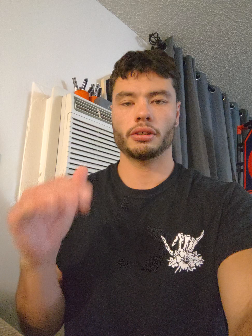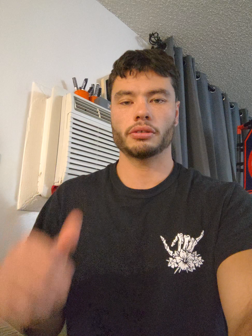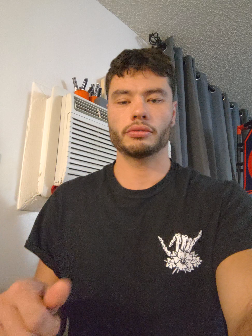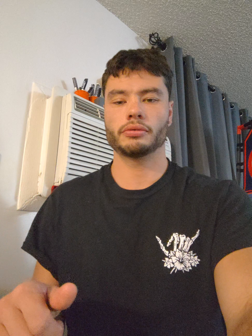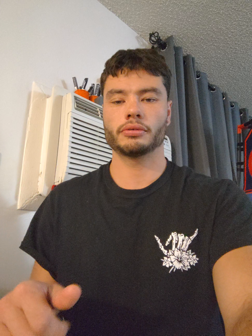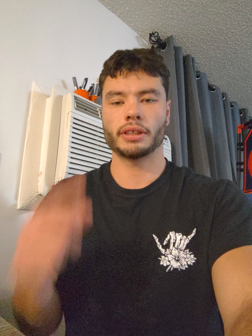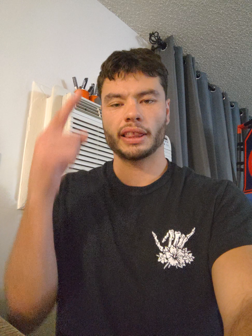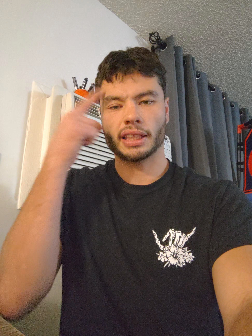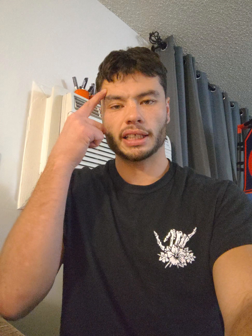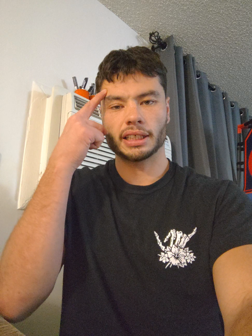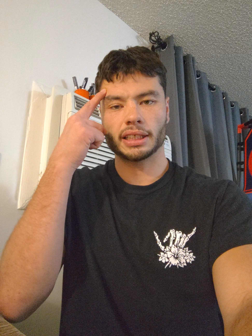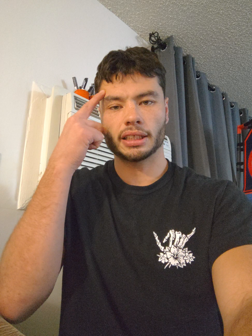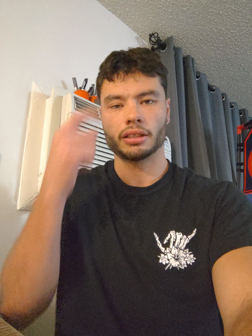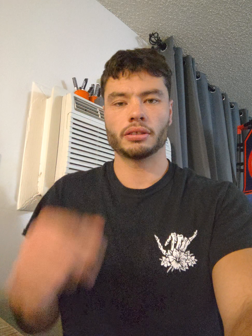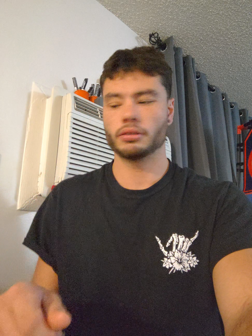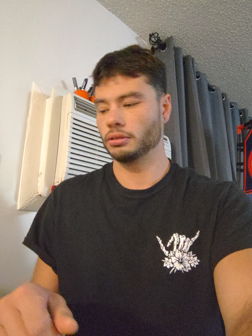think